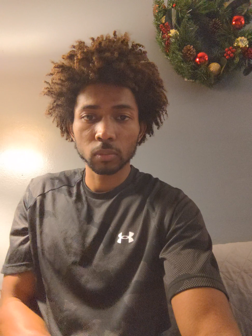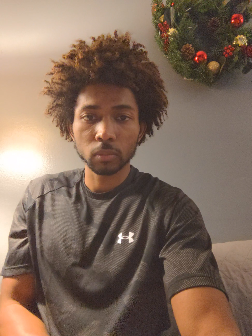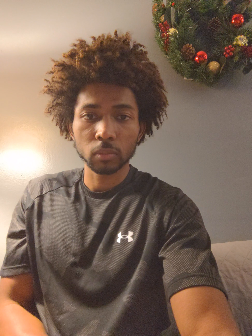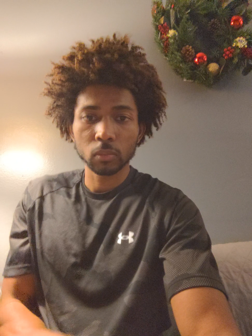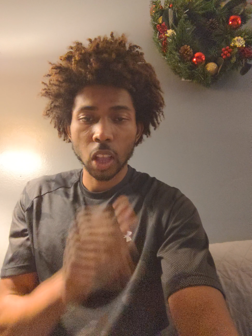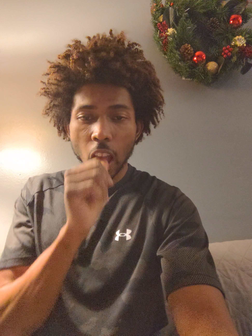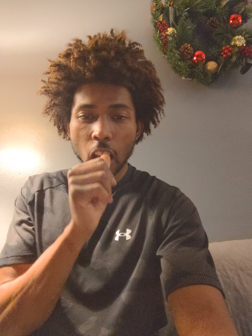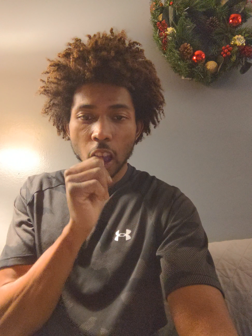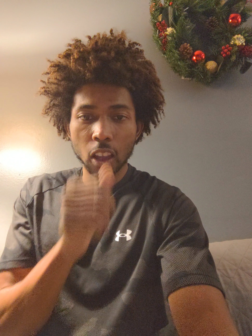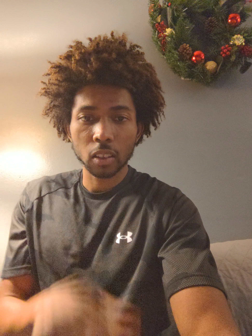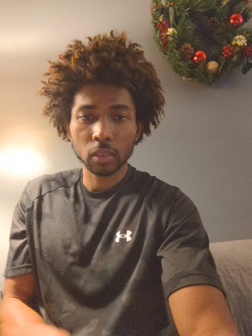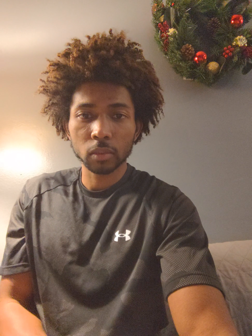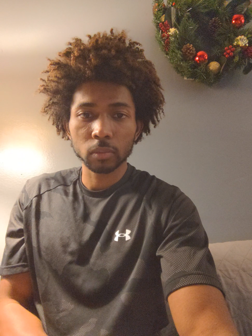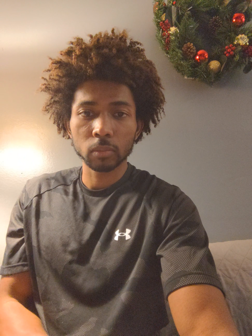nuts